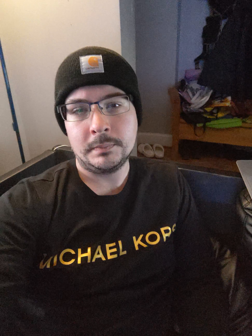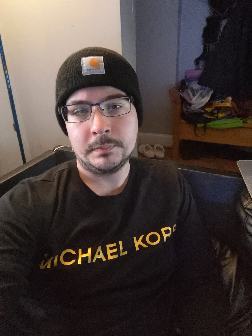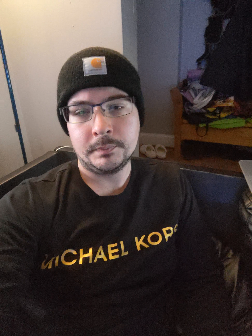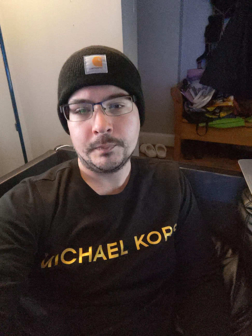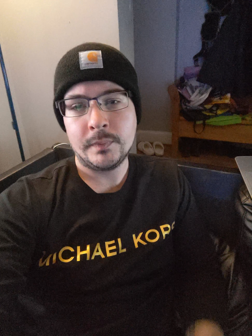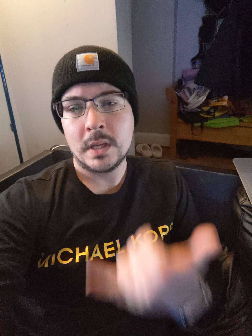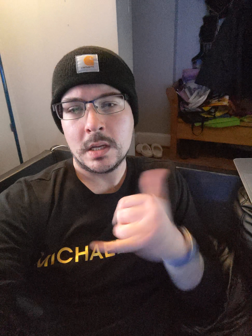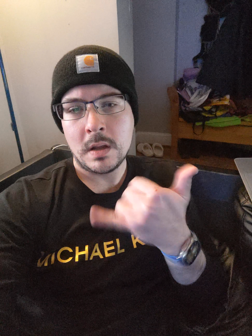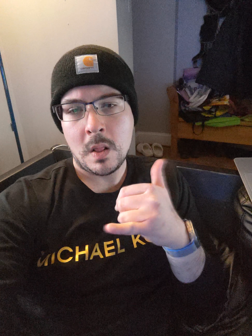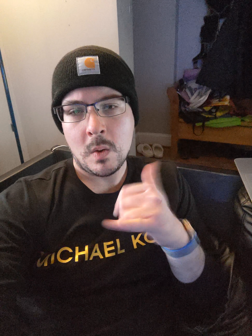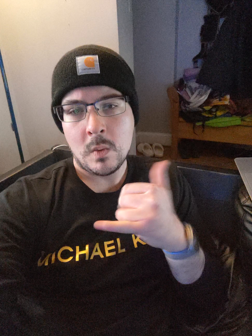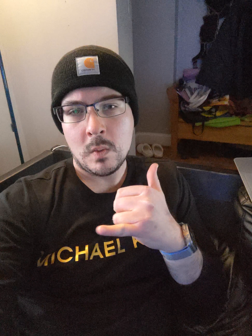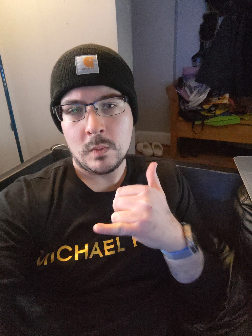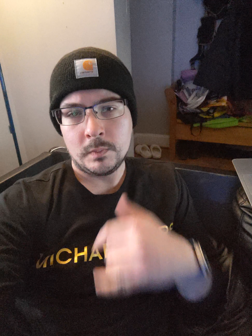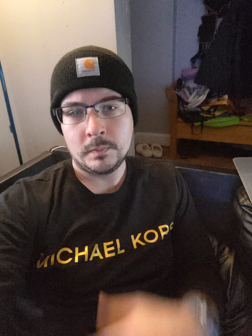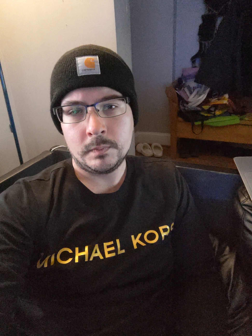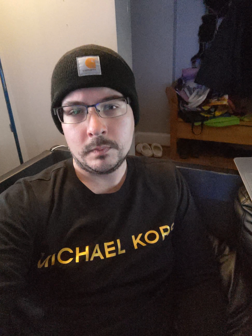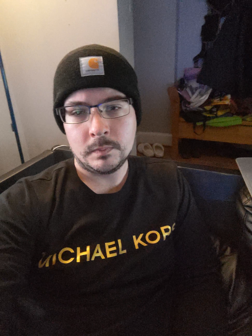yellow